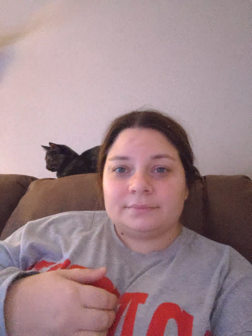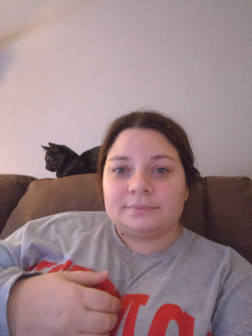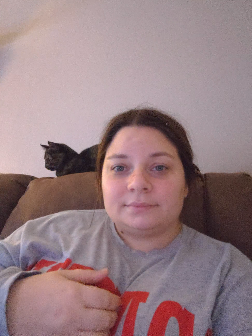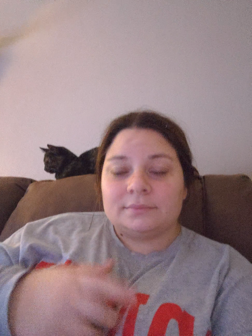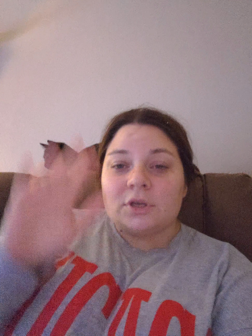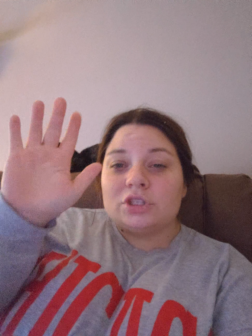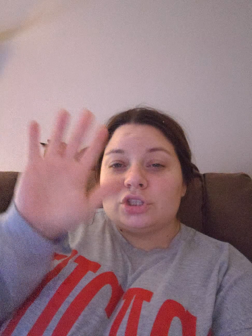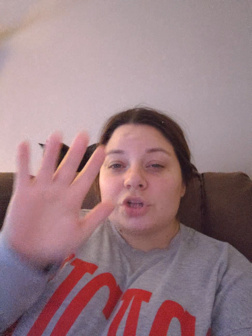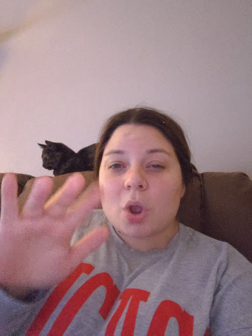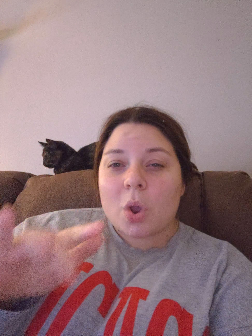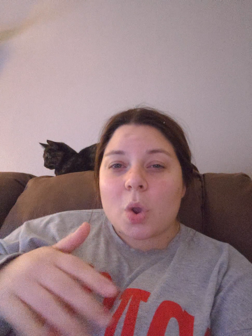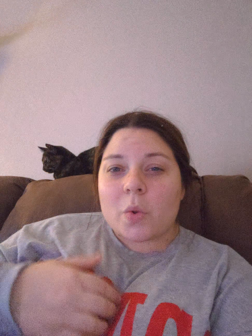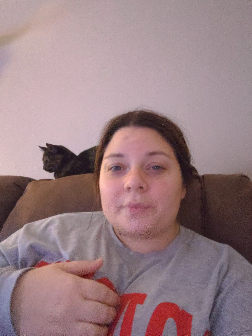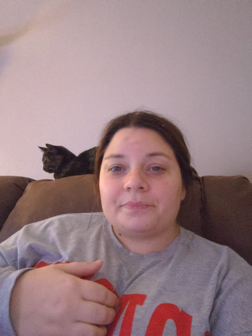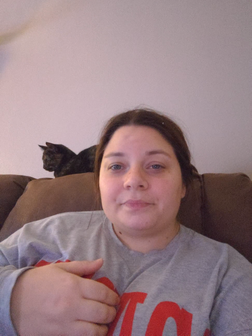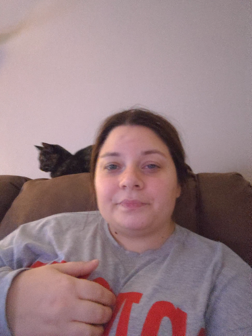snow